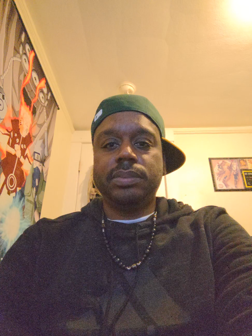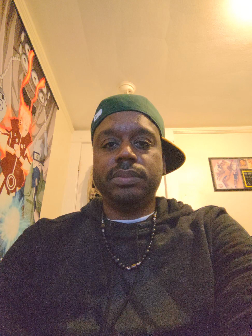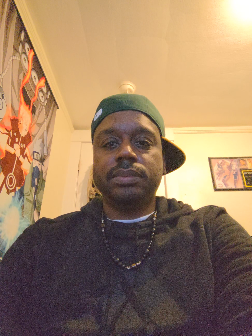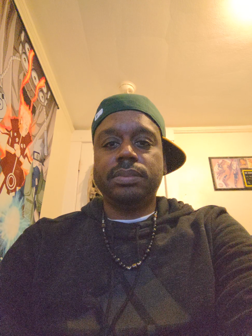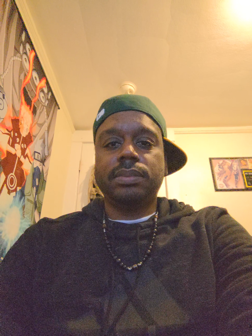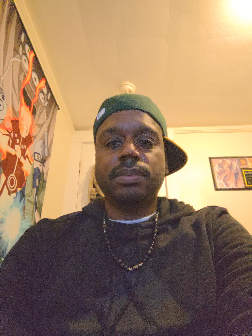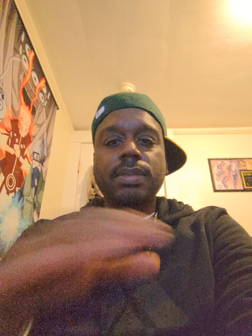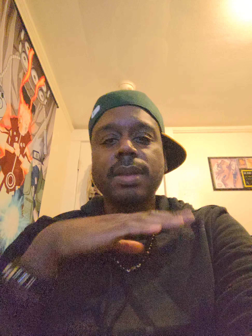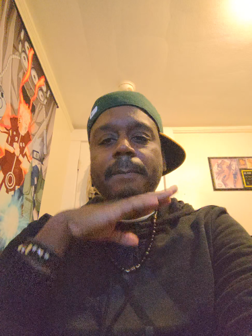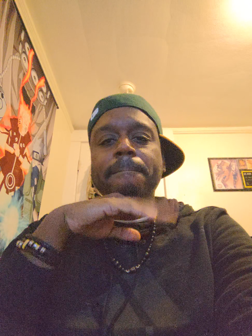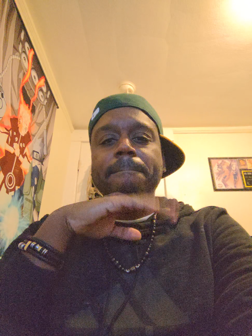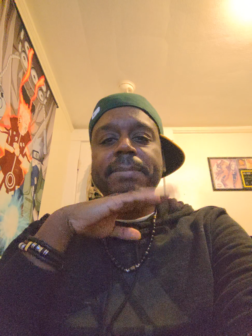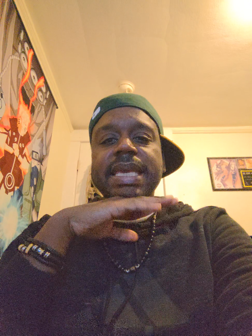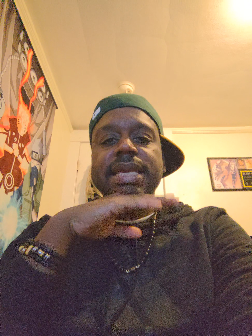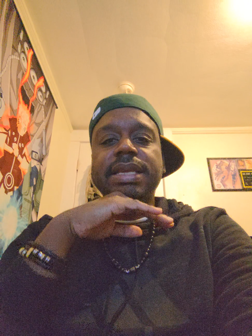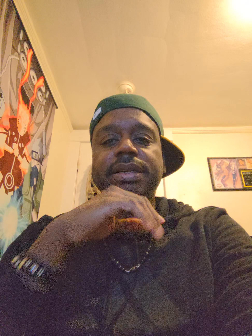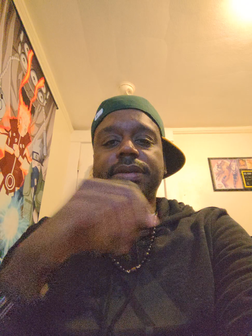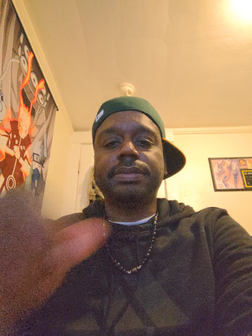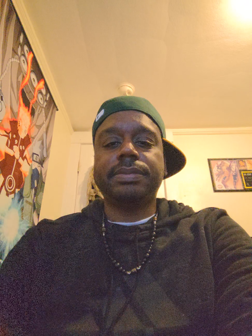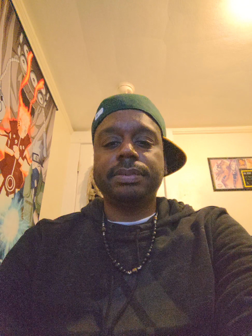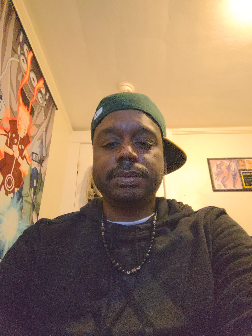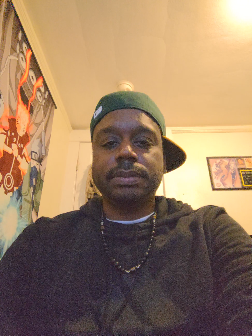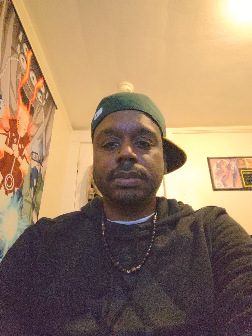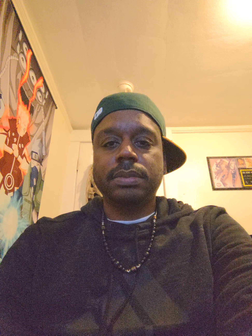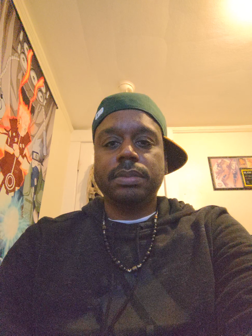pig